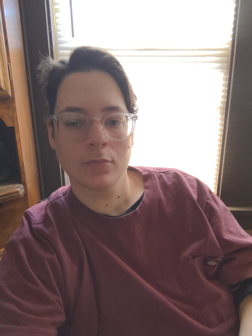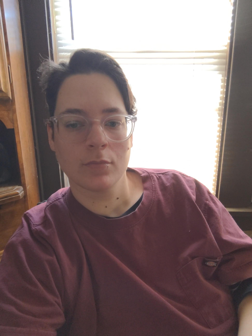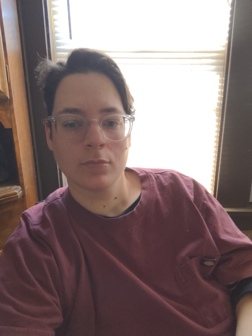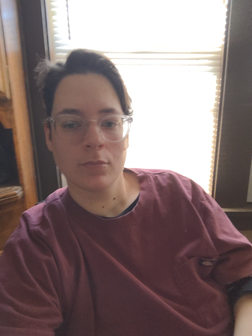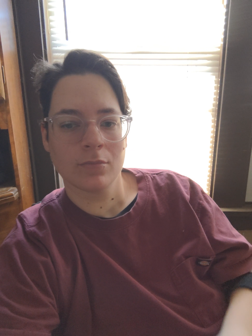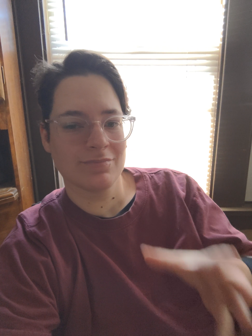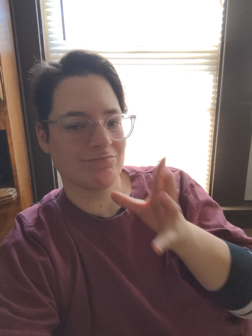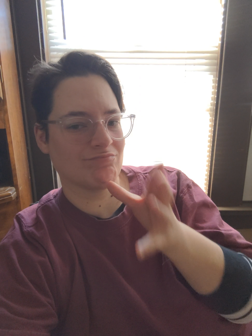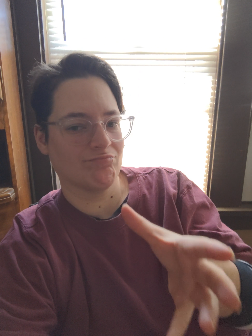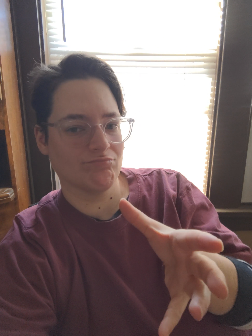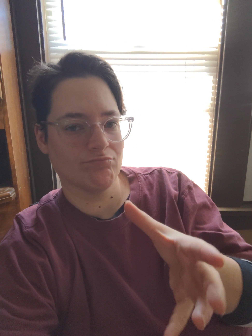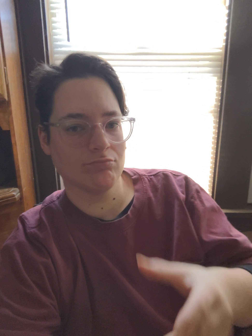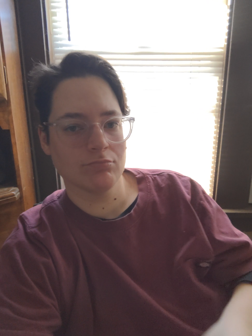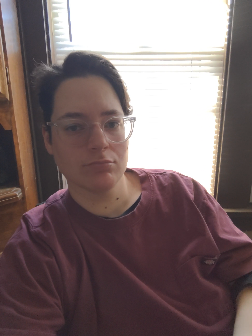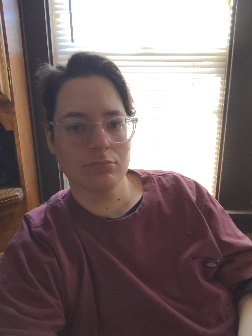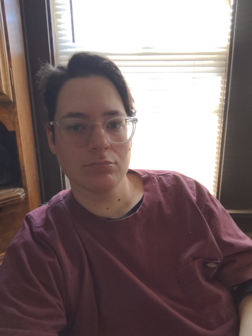hate